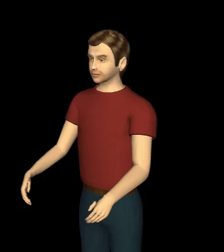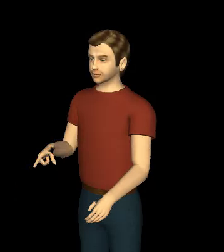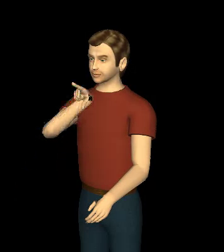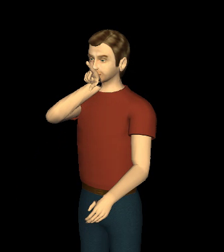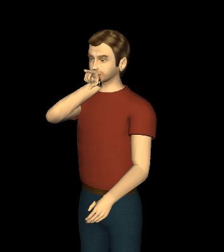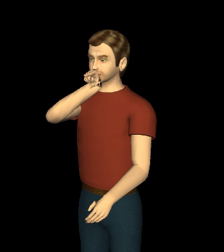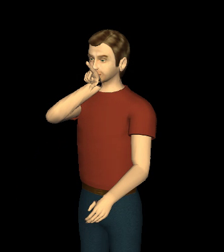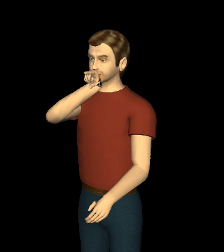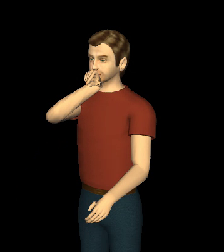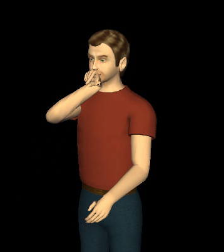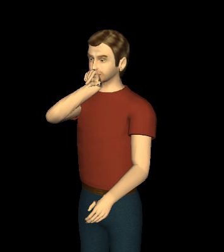دجاجة